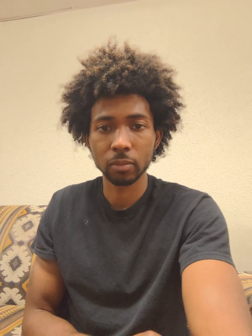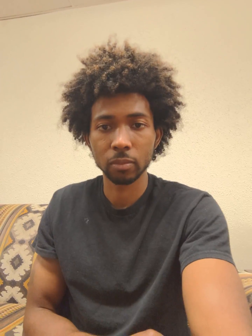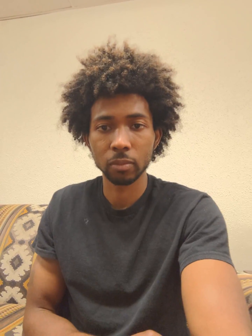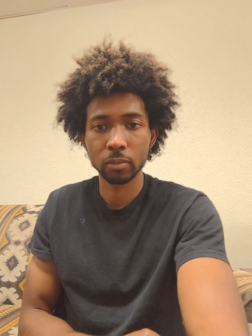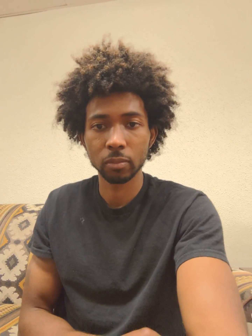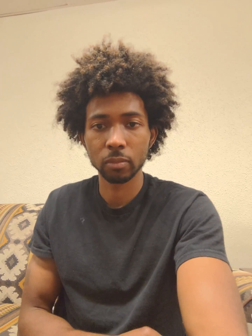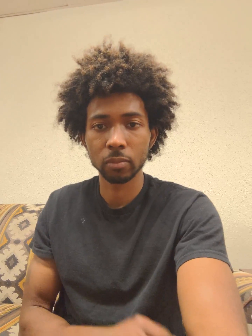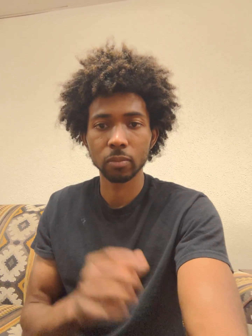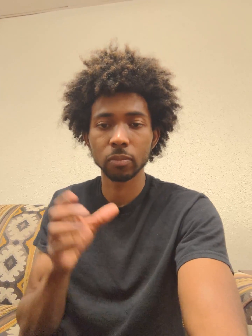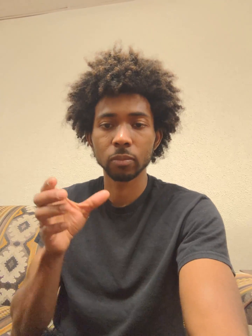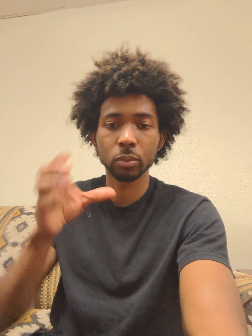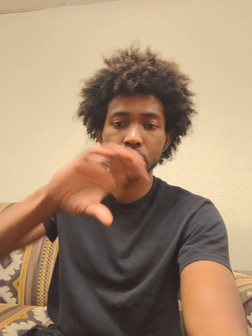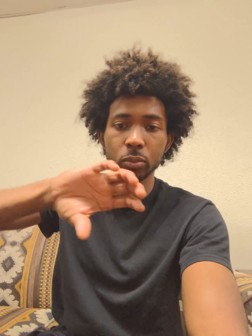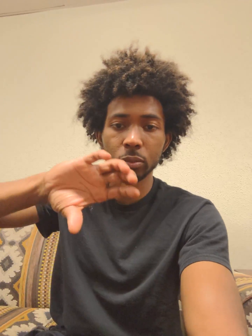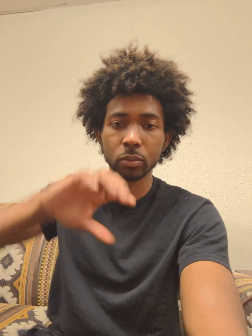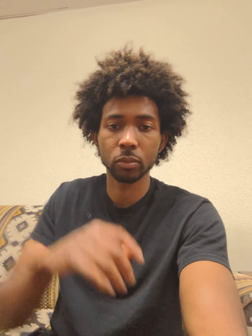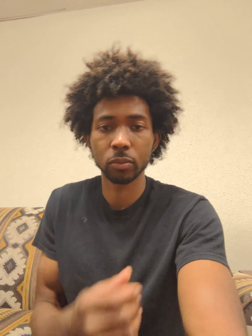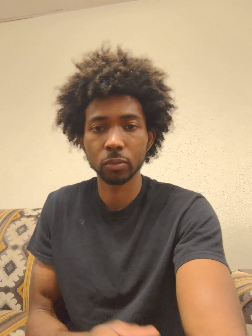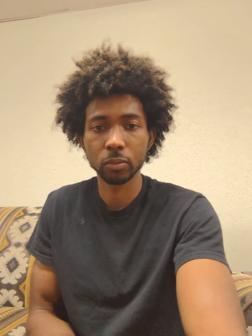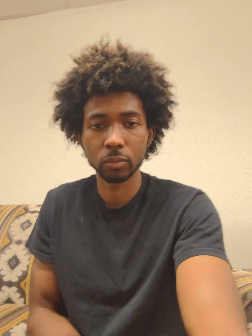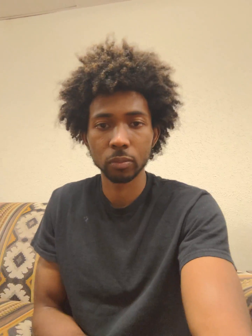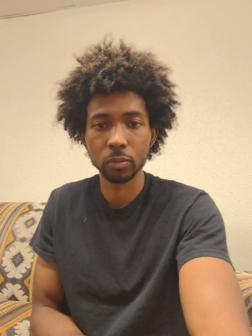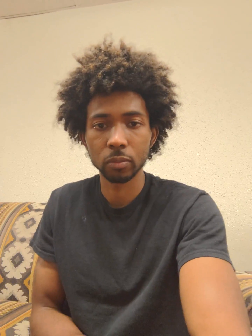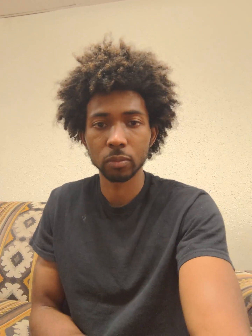dump